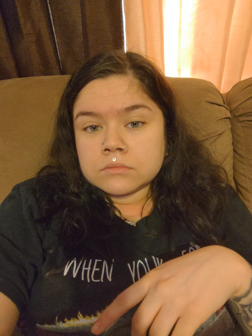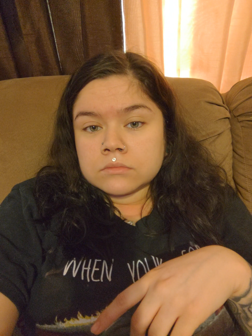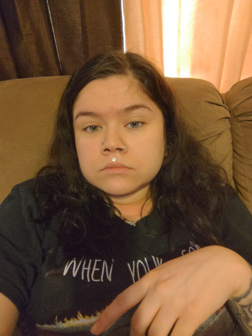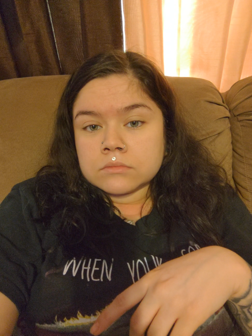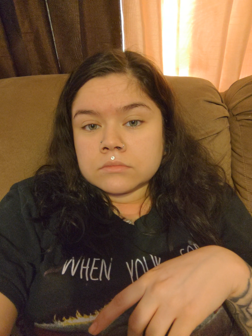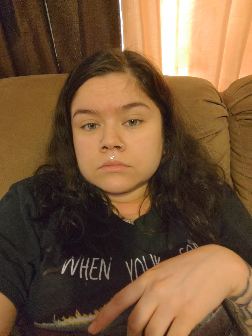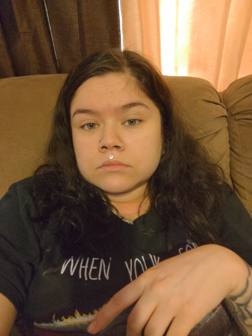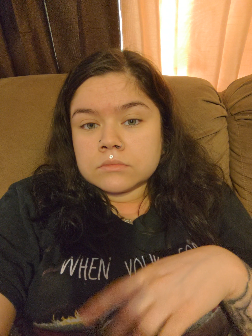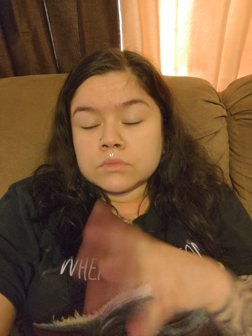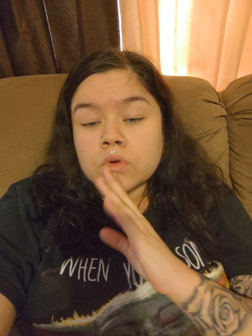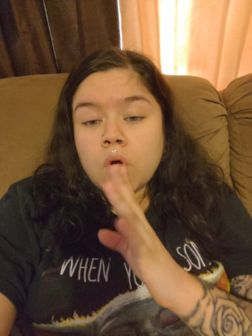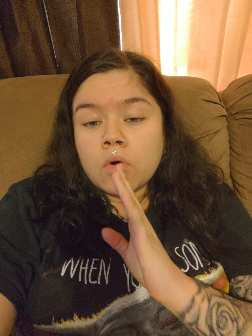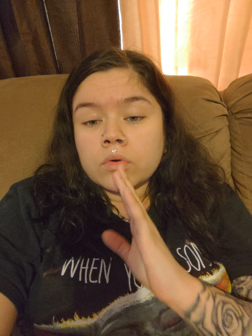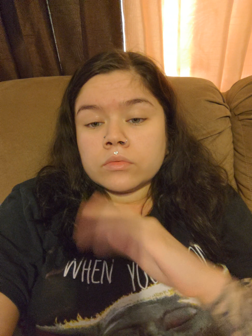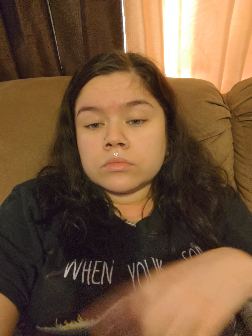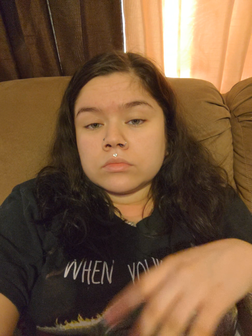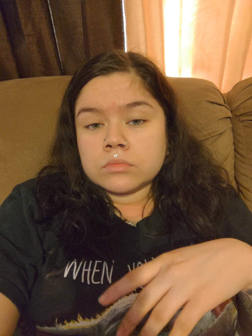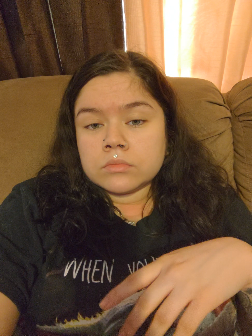talk